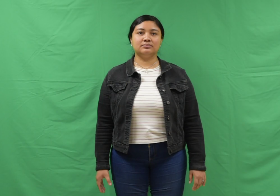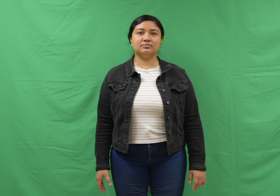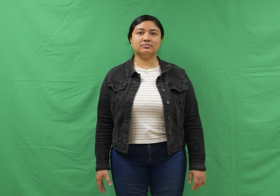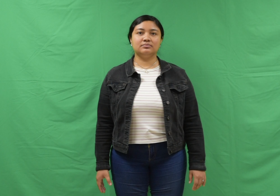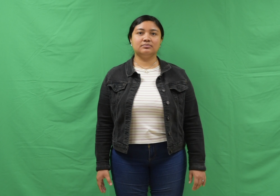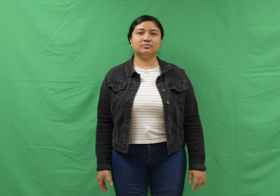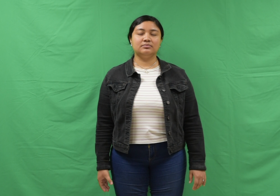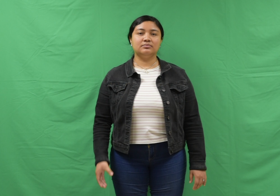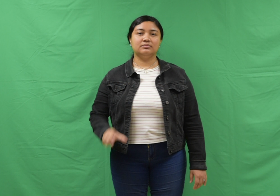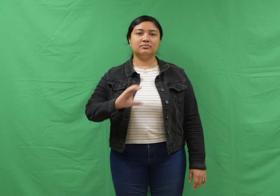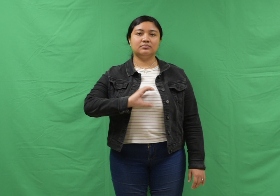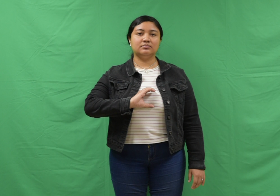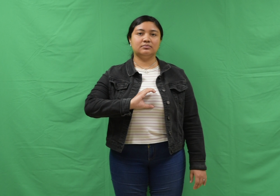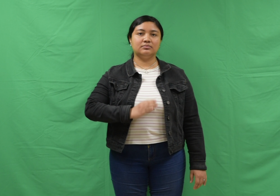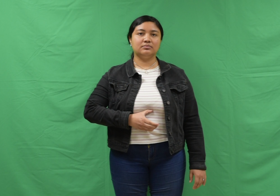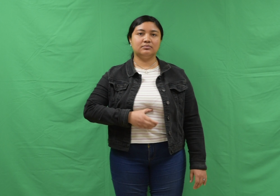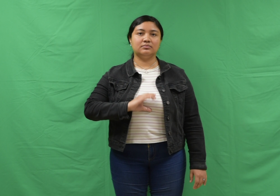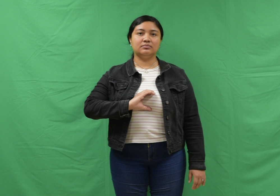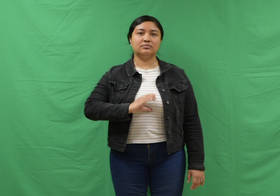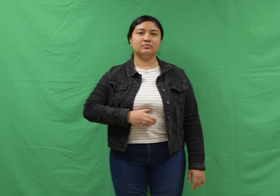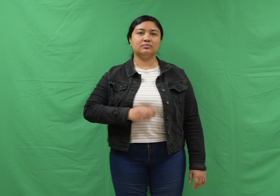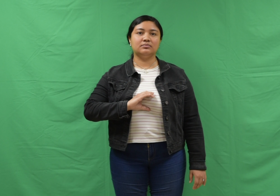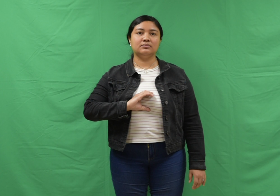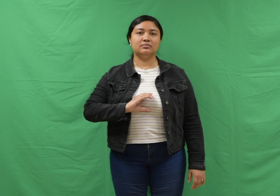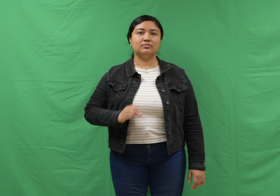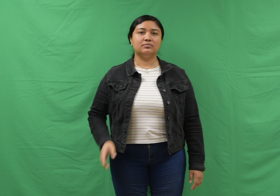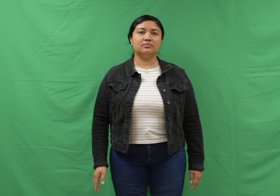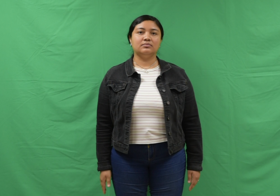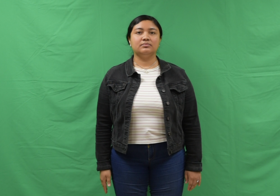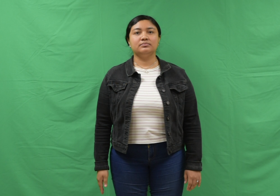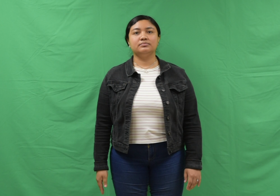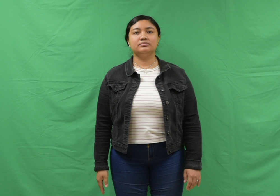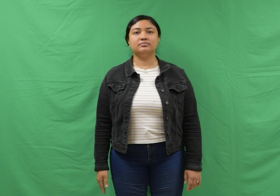cáncer